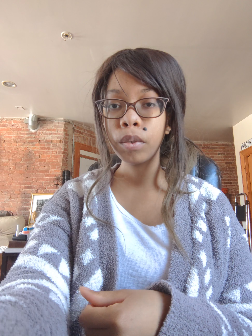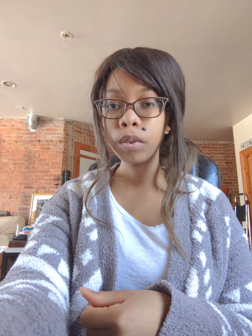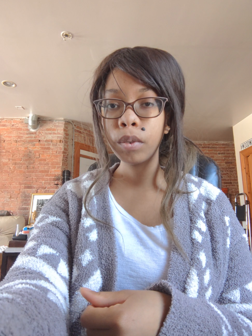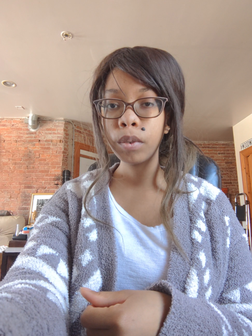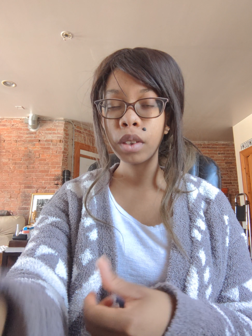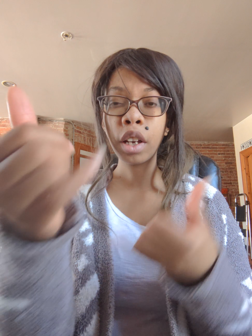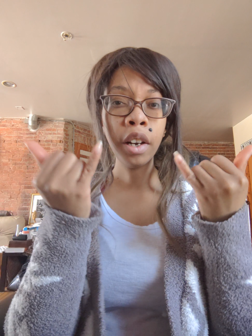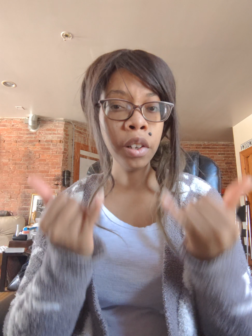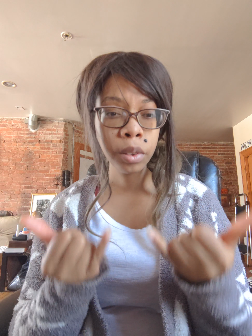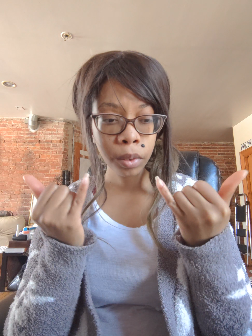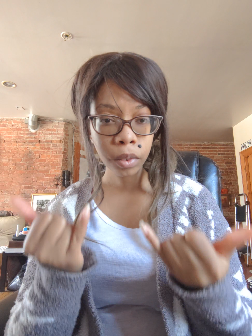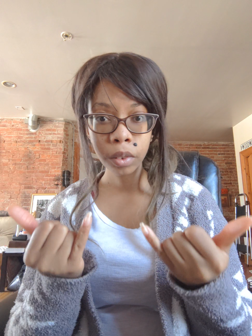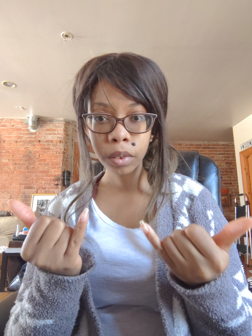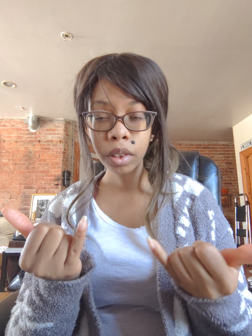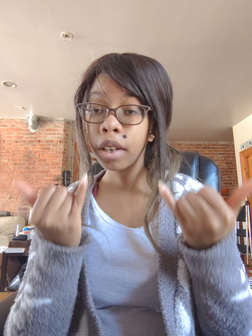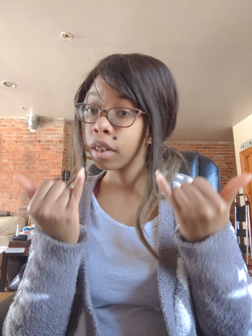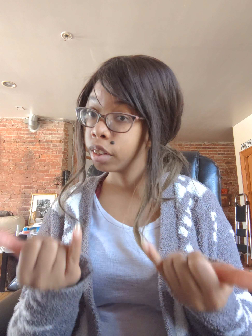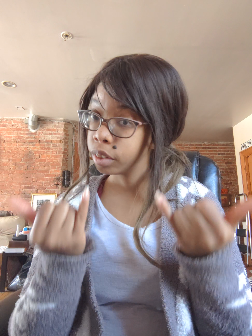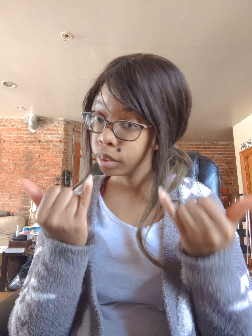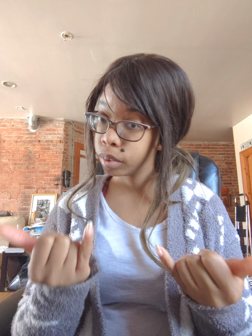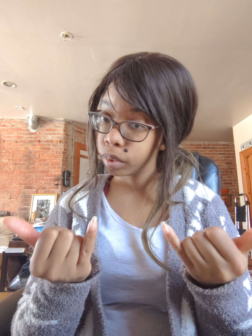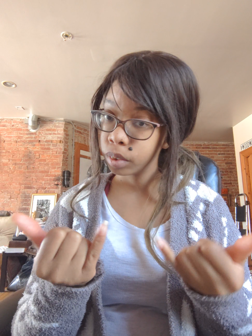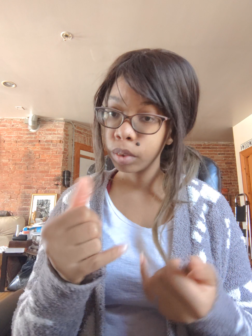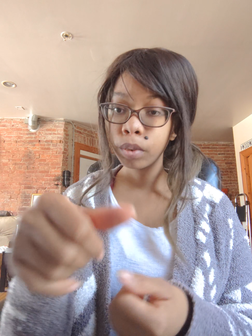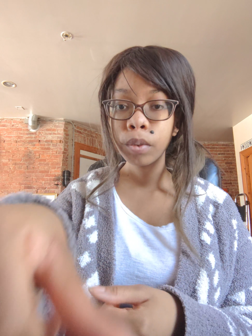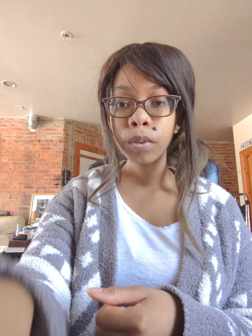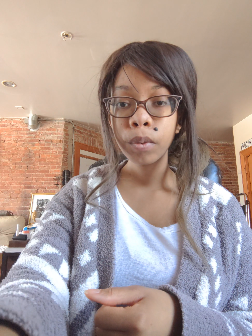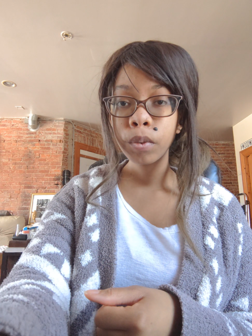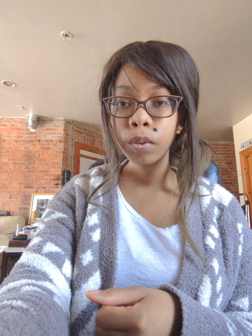now